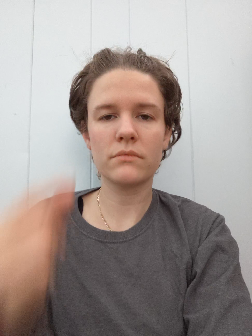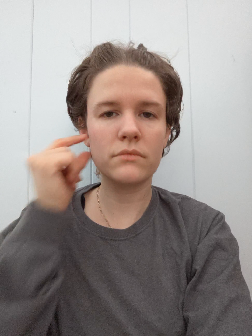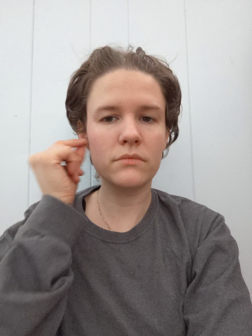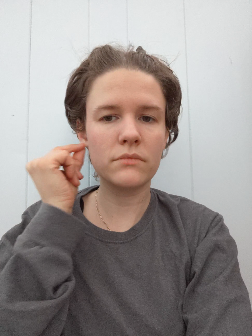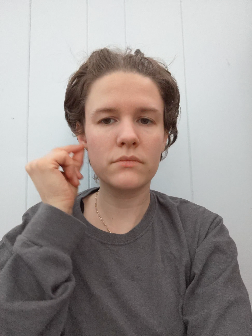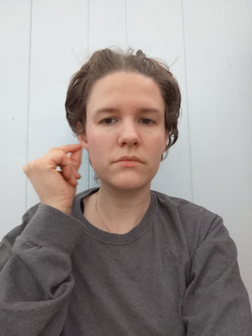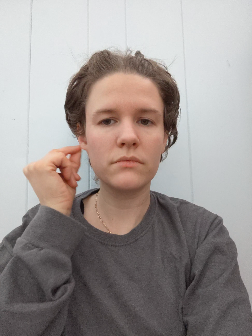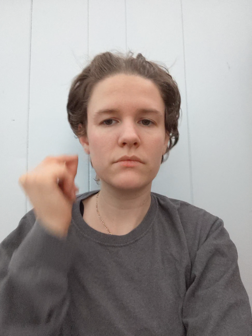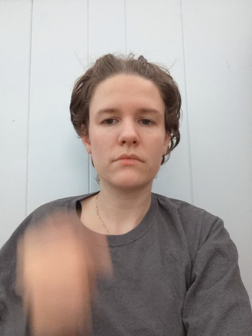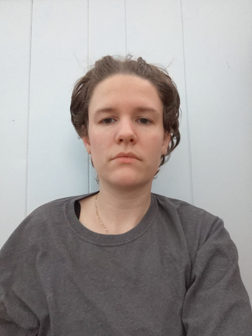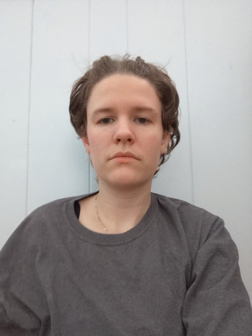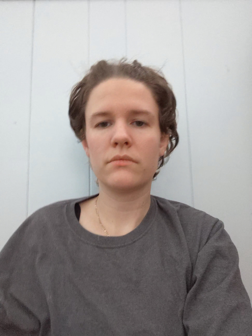ear